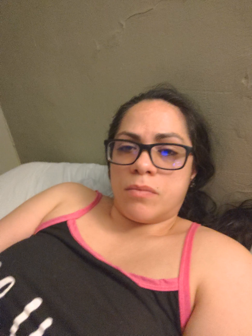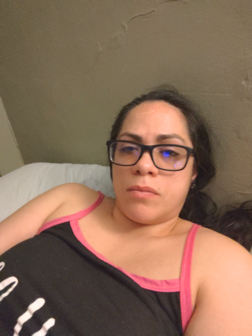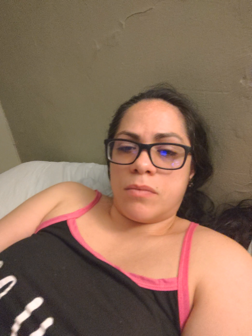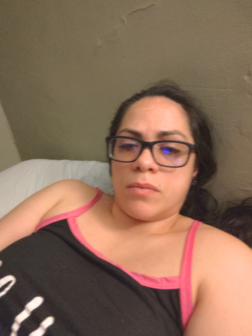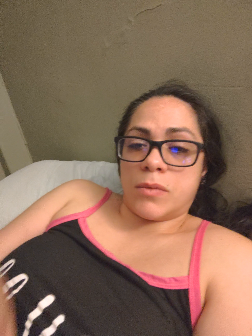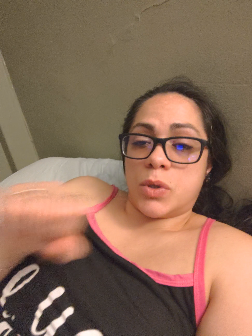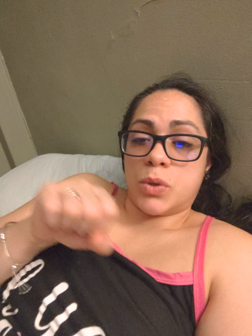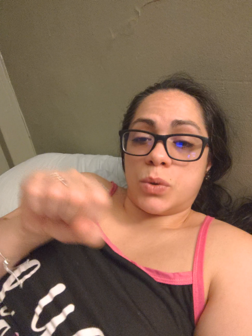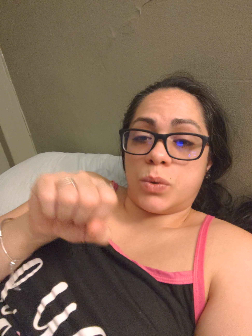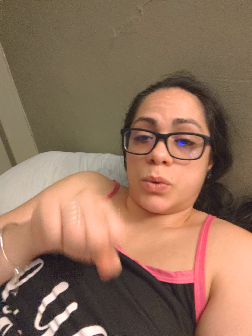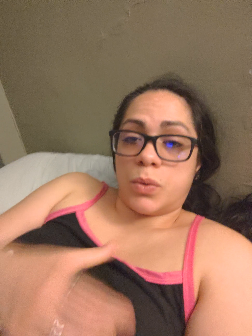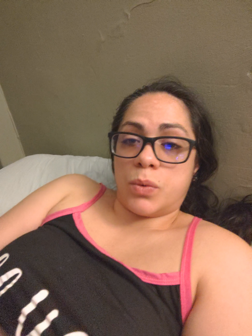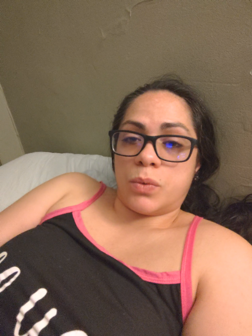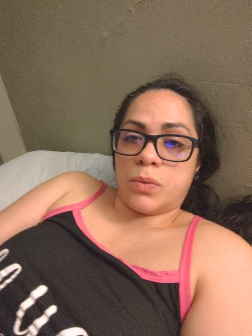shoe